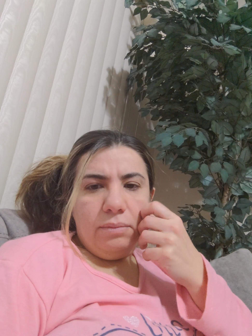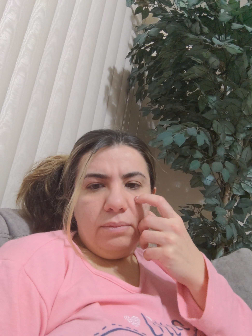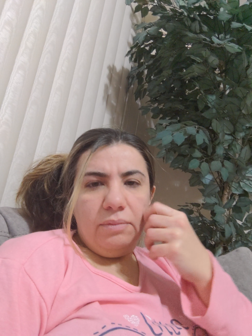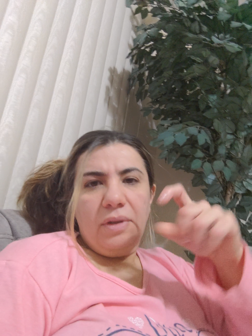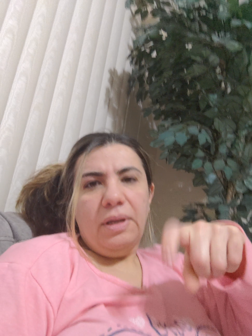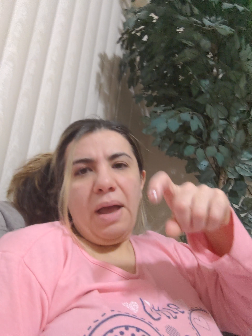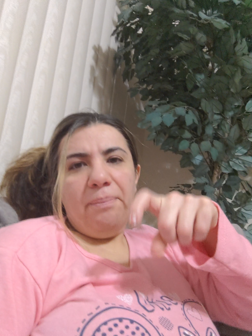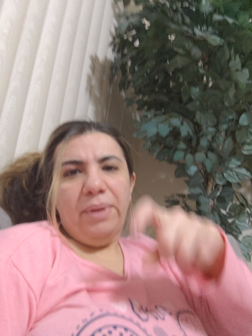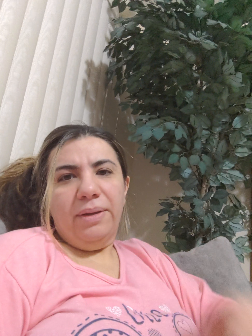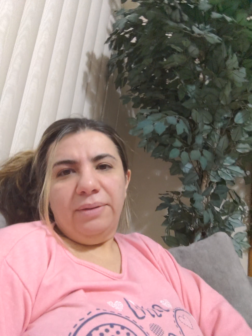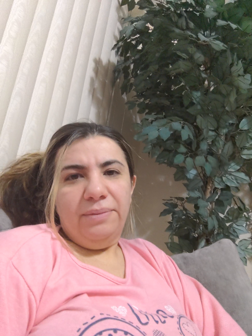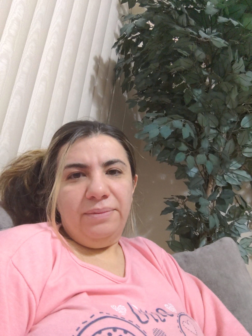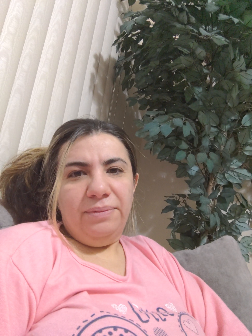time